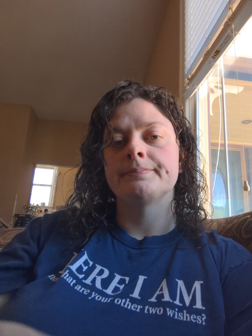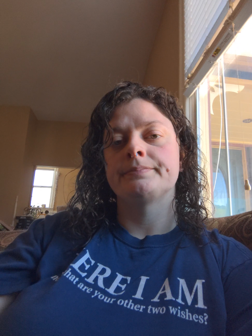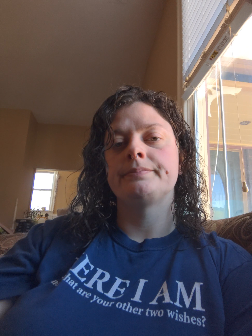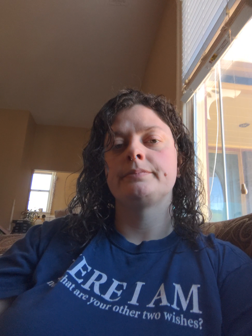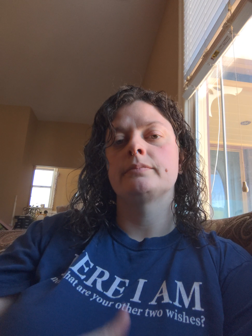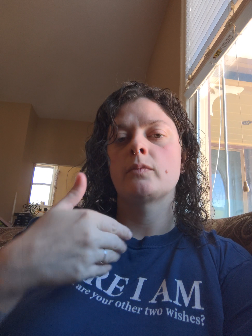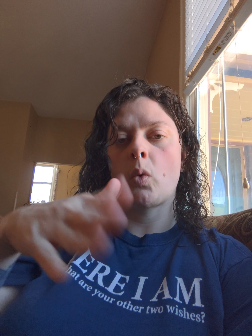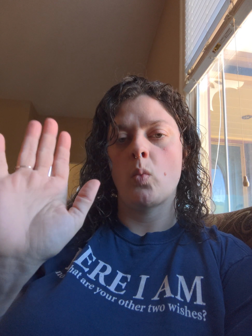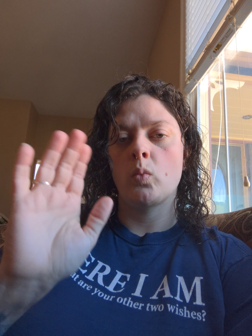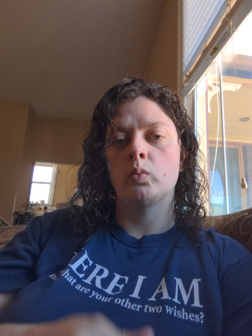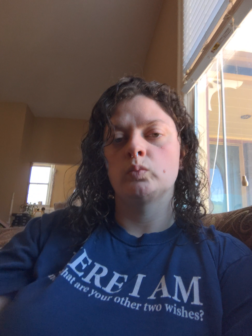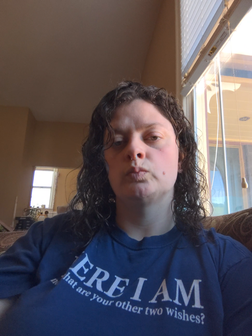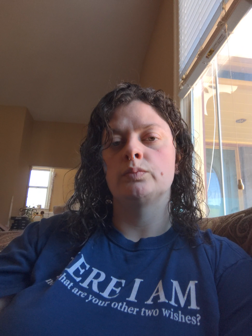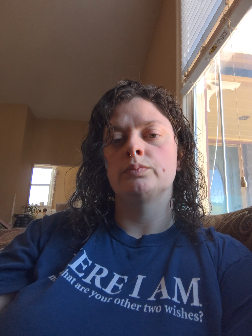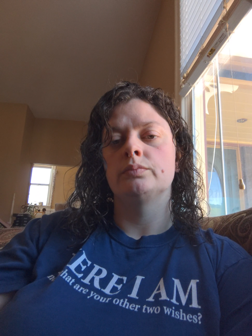go